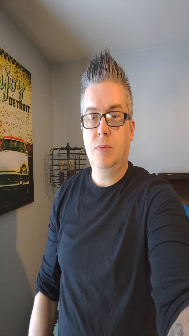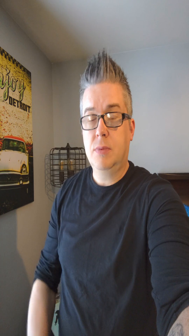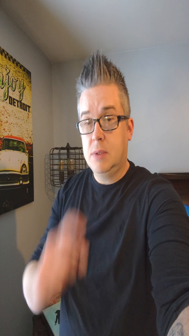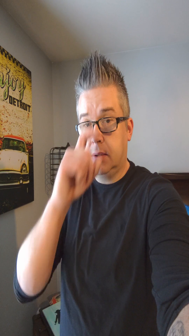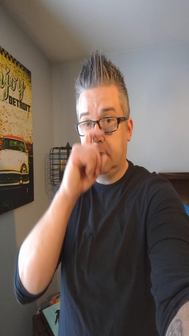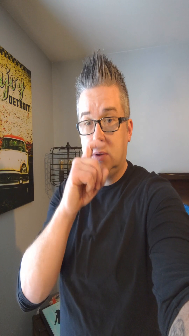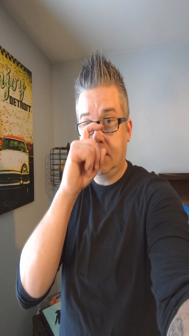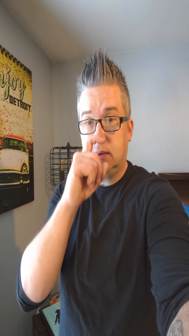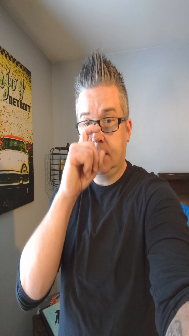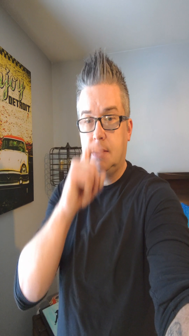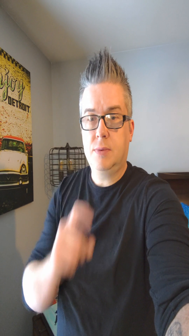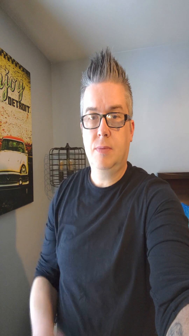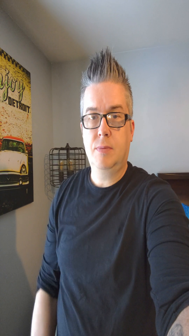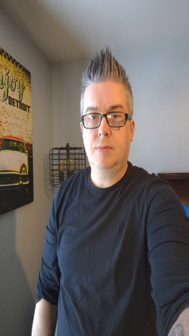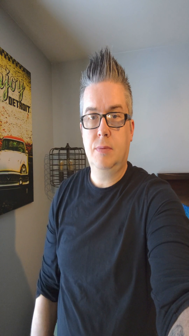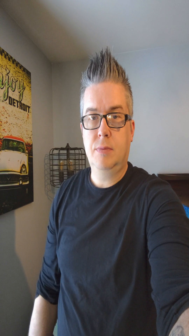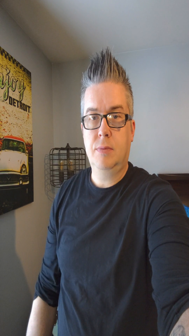doll